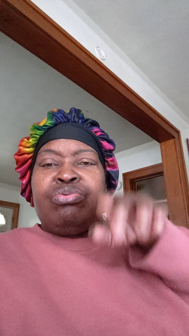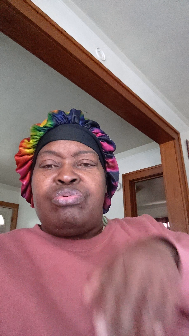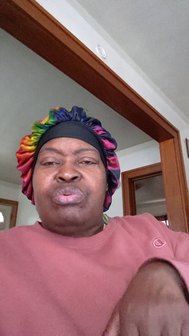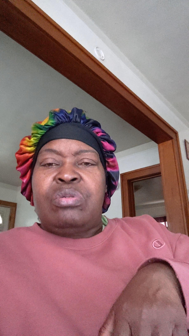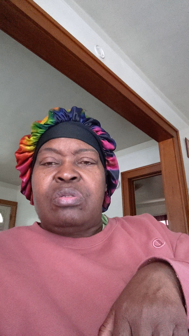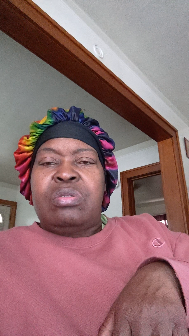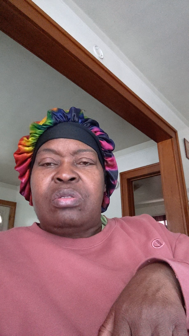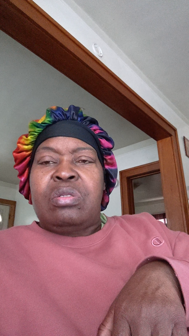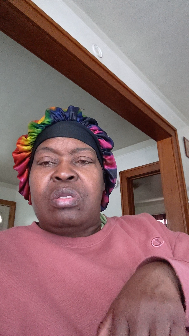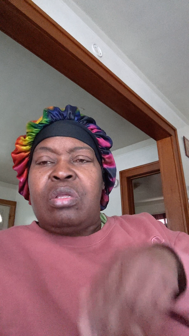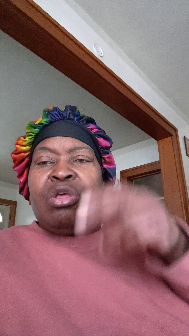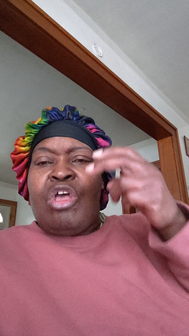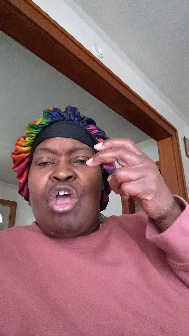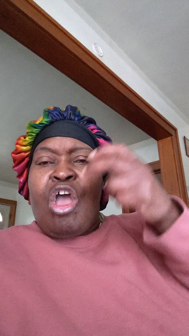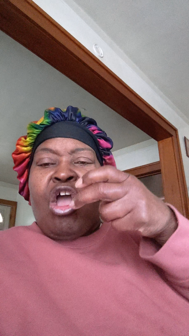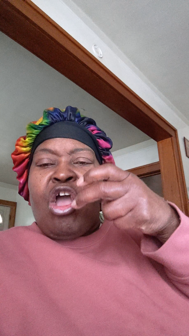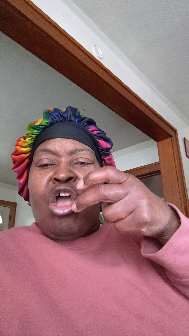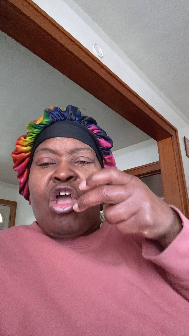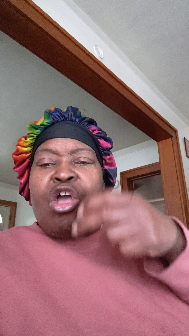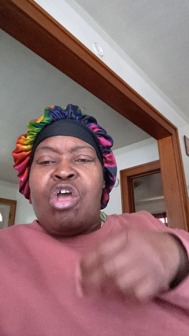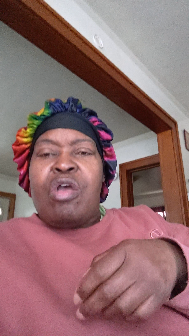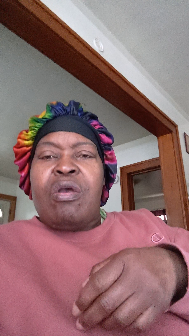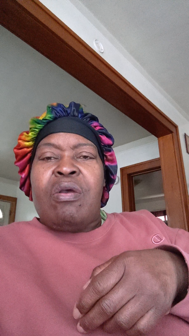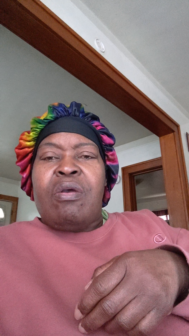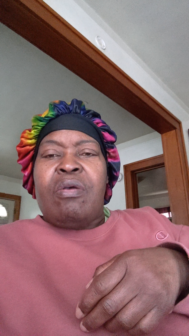hard